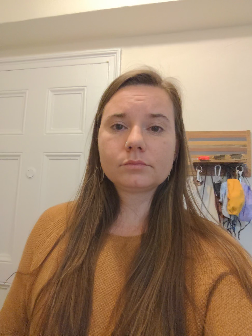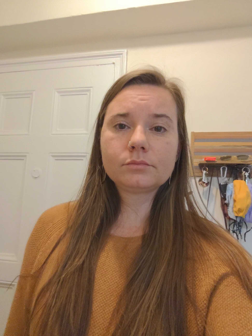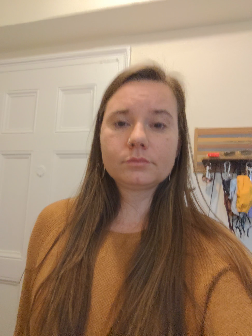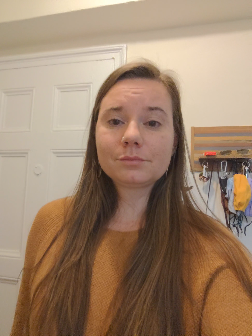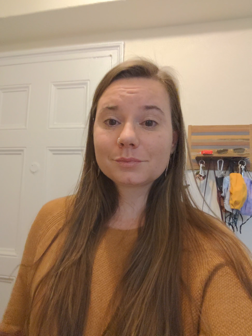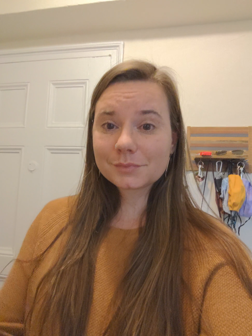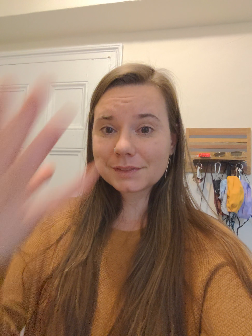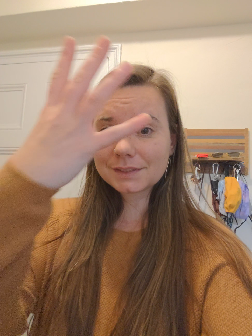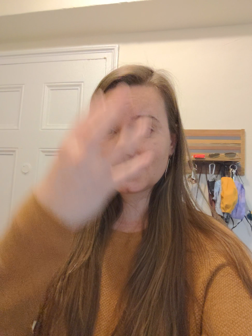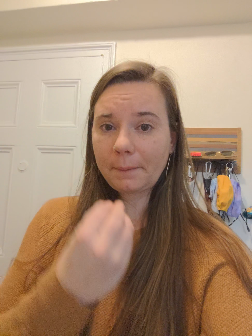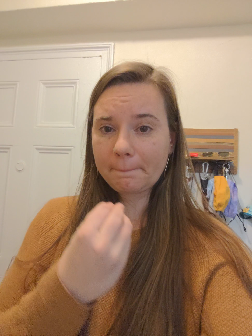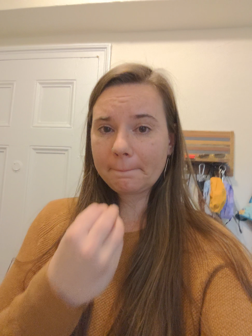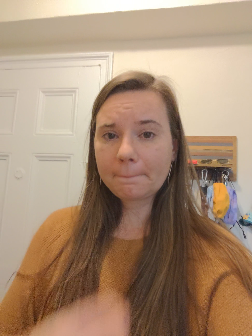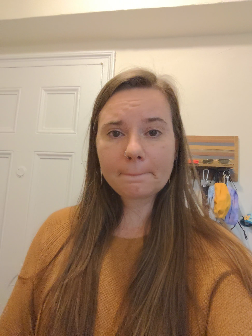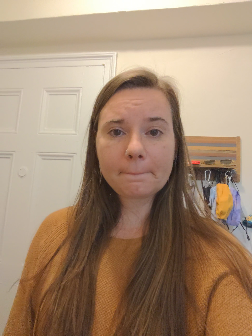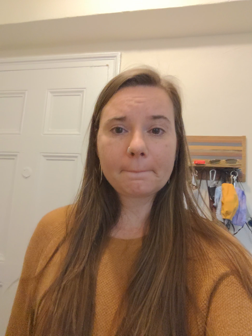sleep